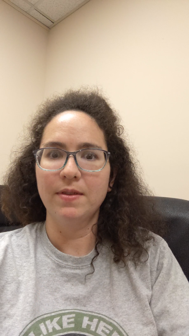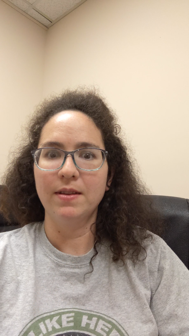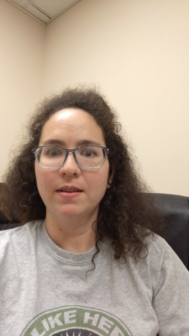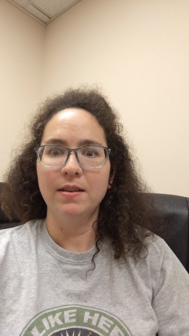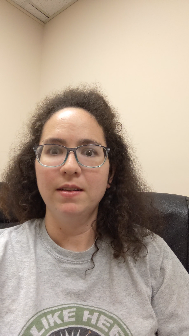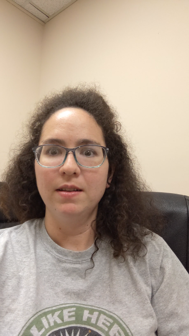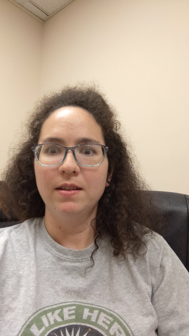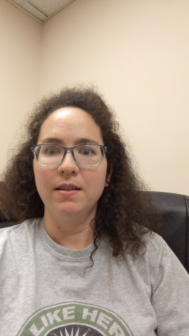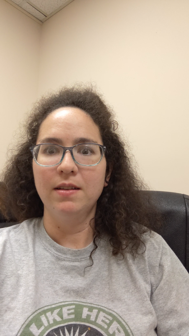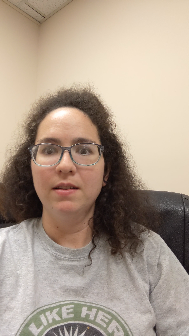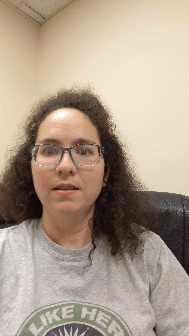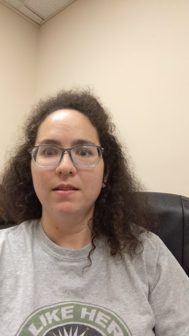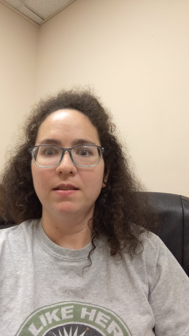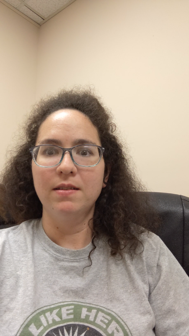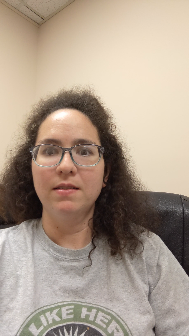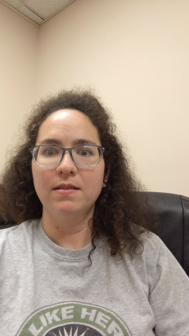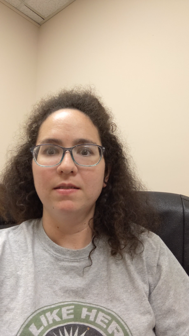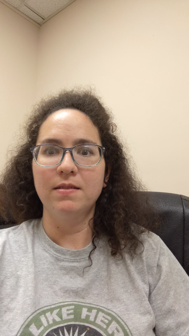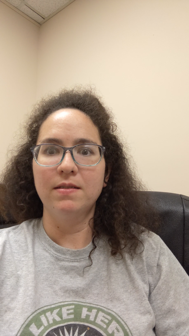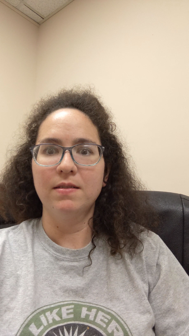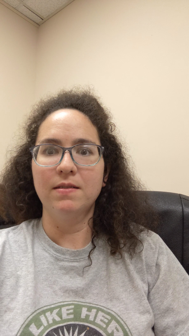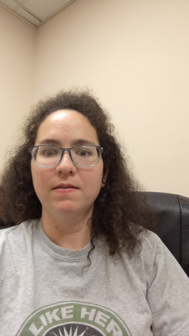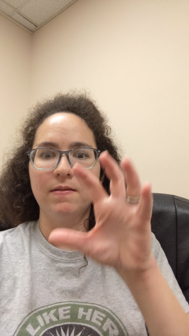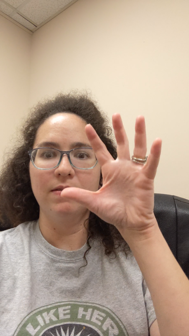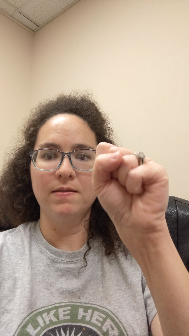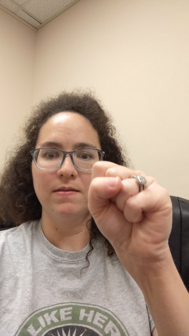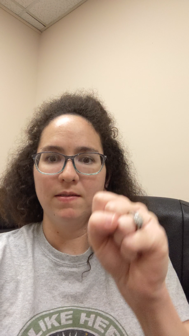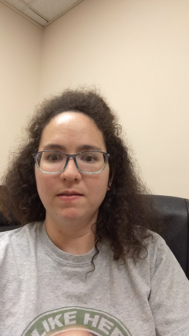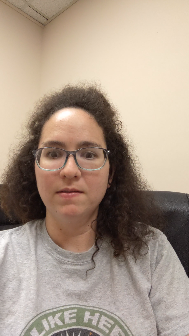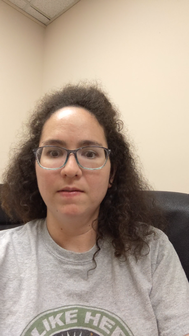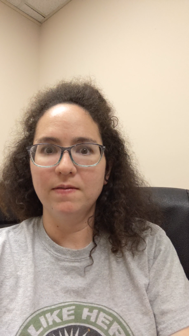catch